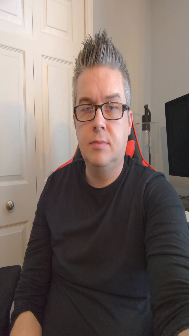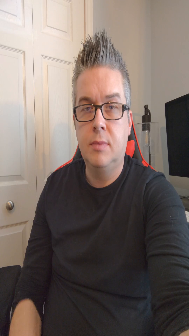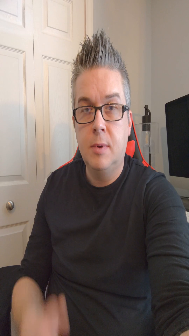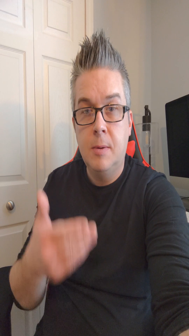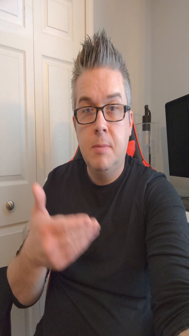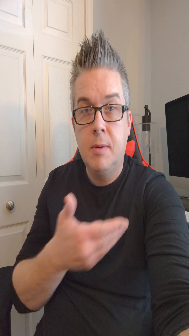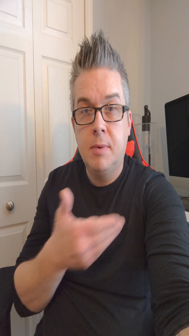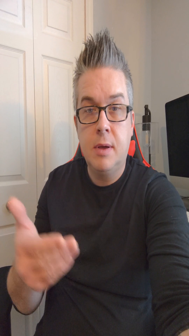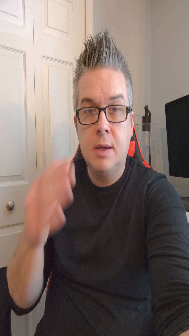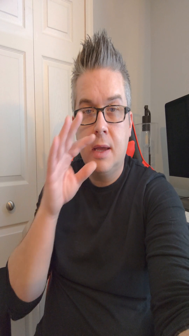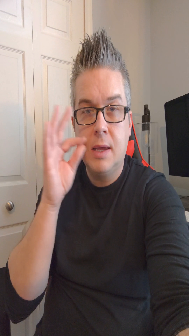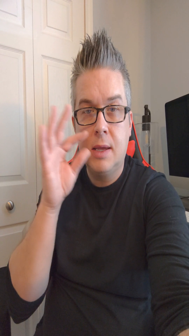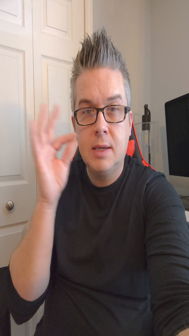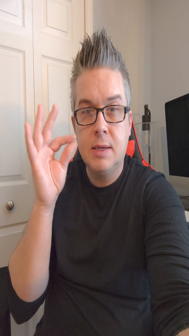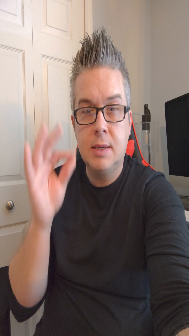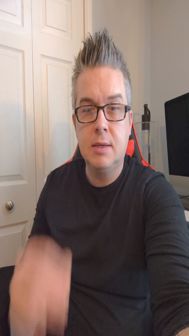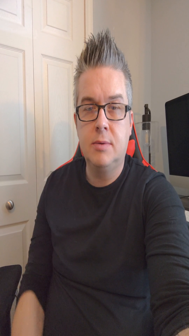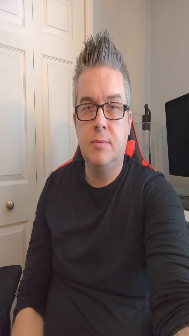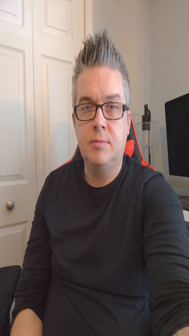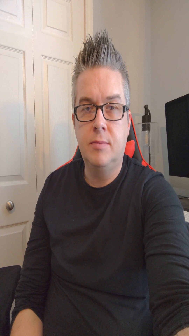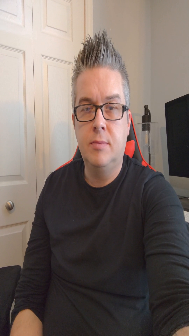kitty